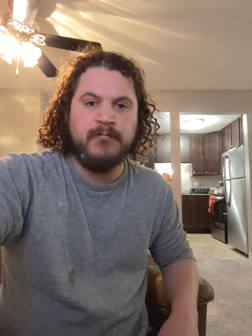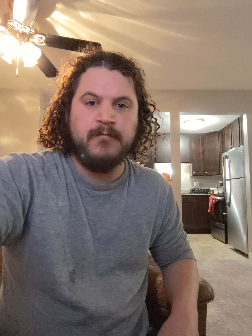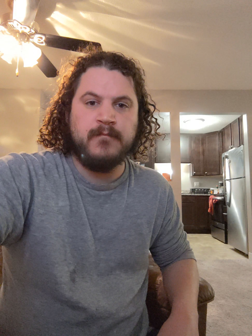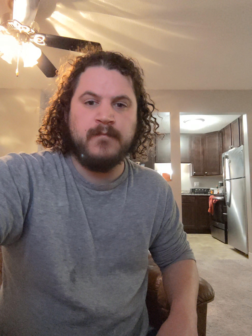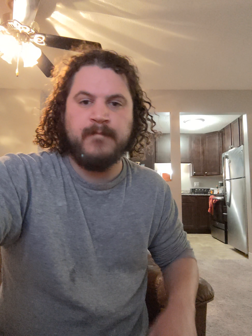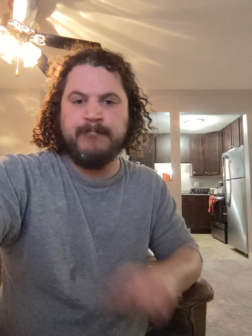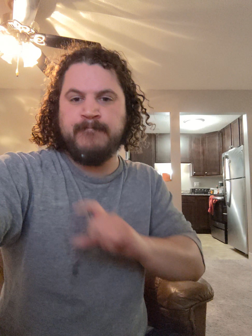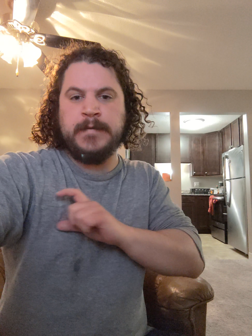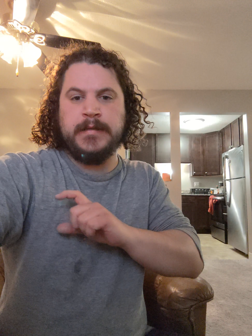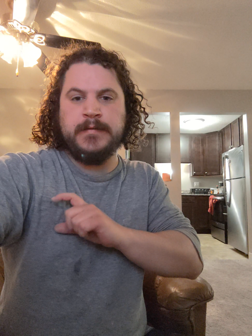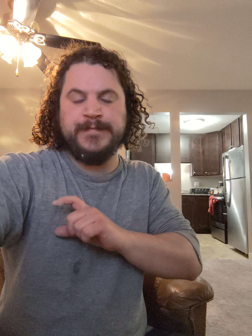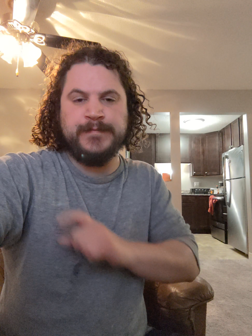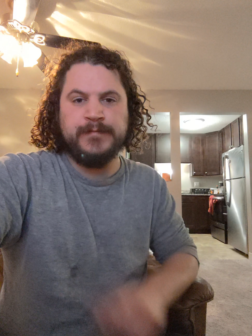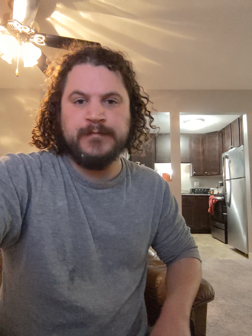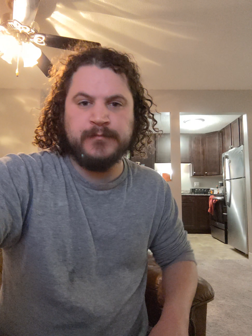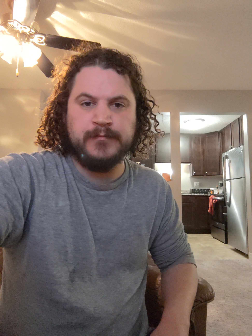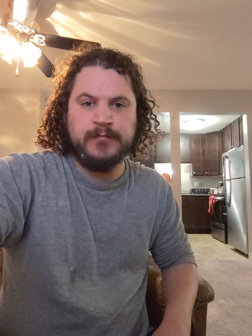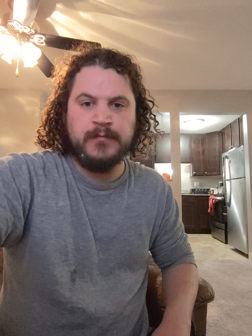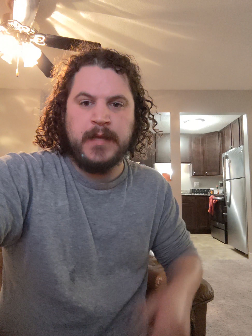police